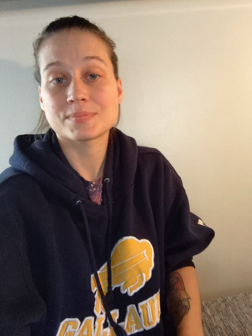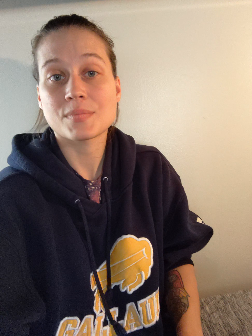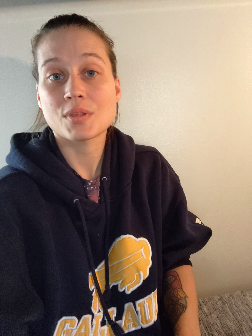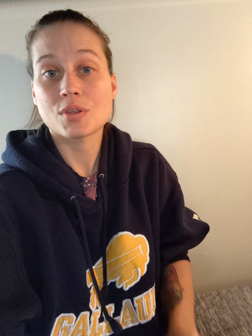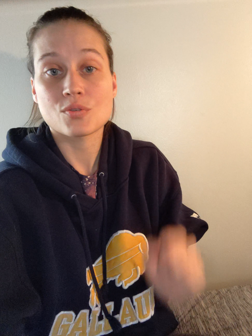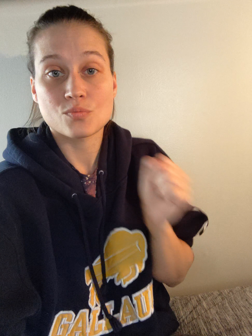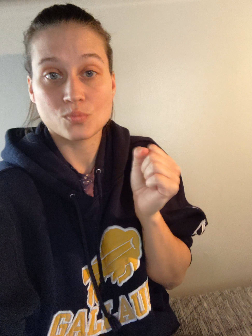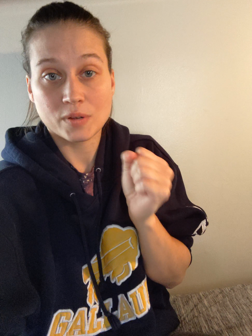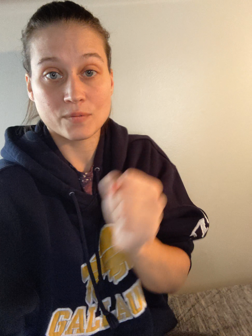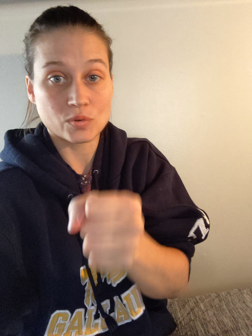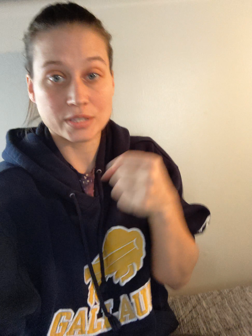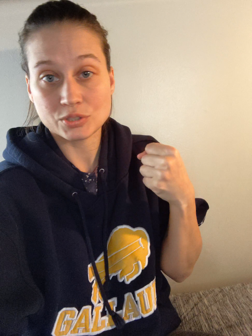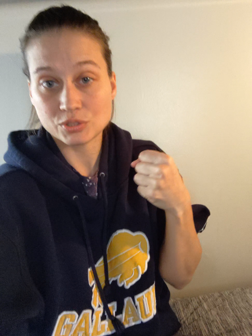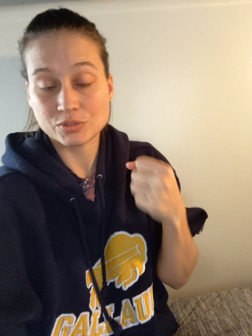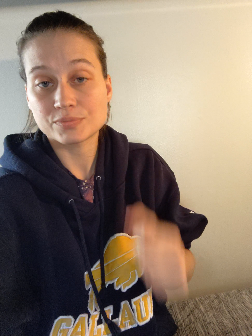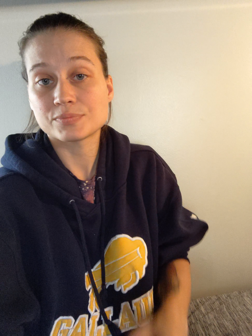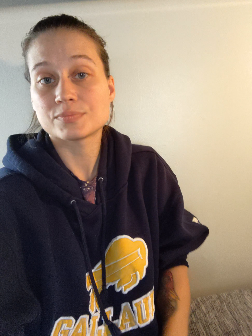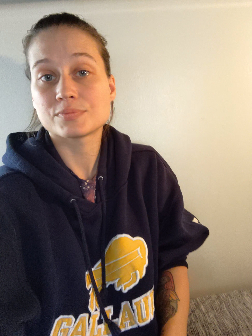refrigerator